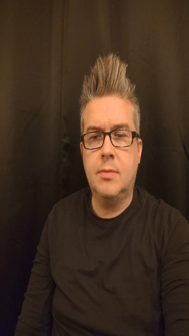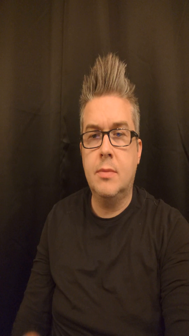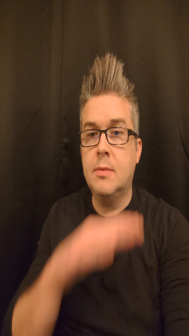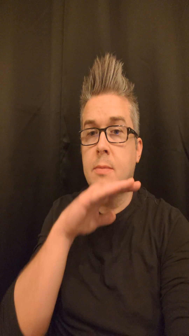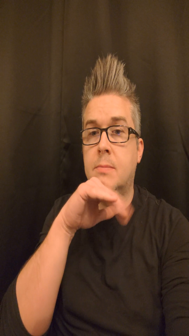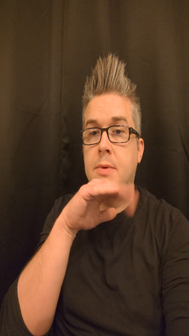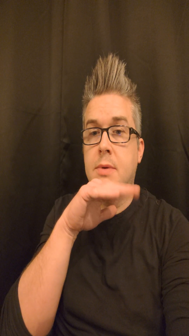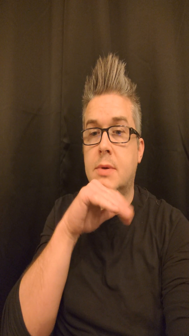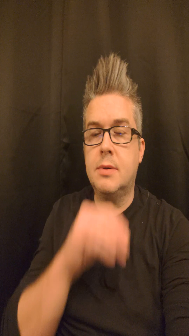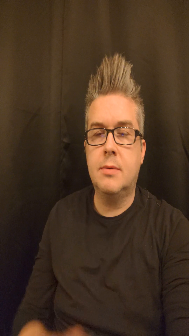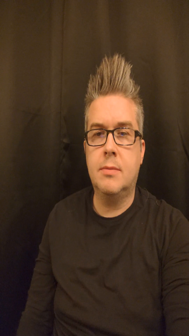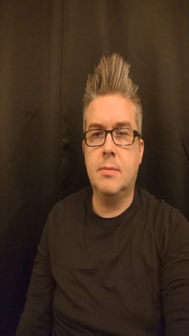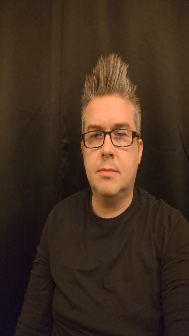pig